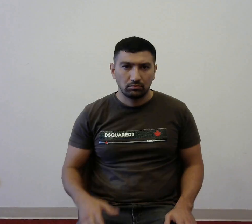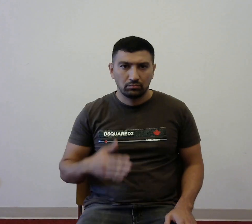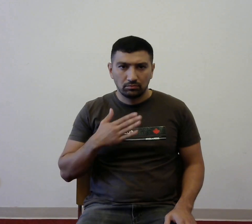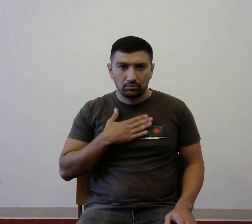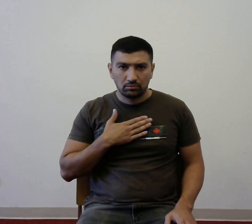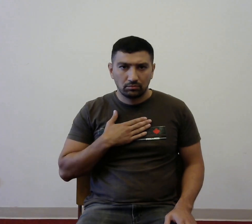mən